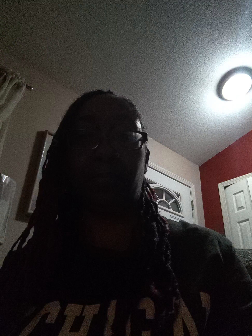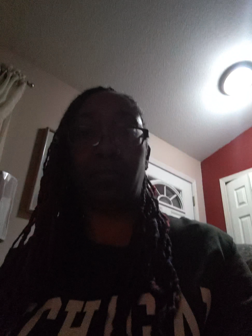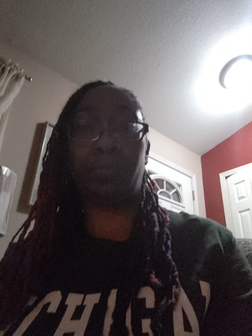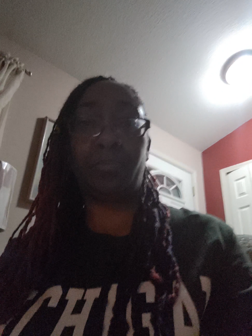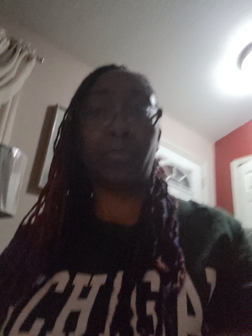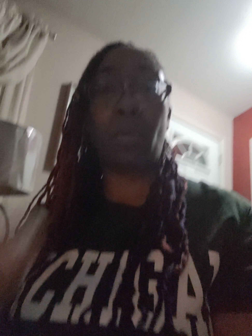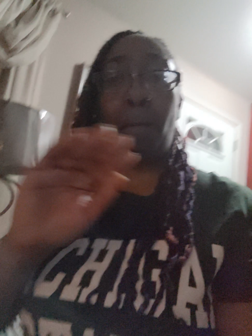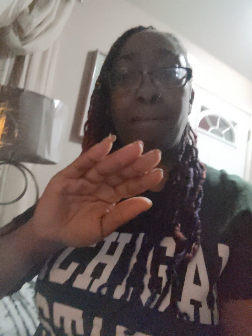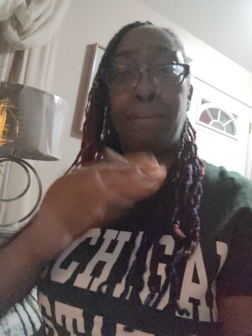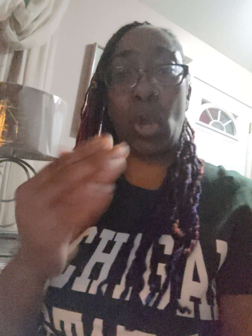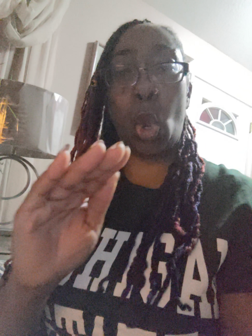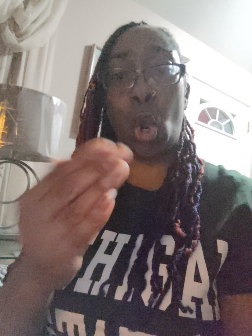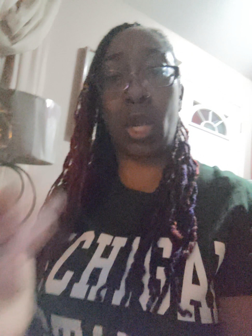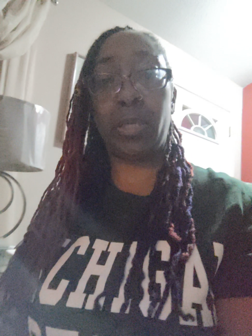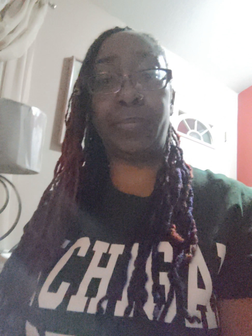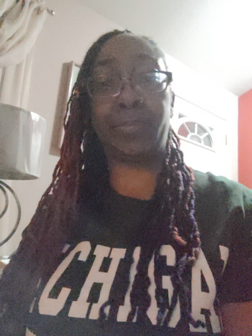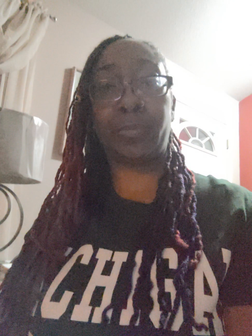book